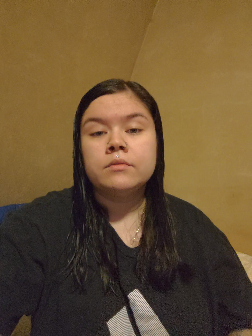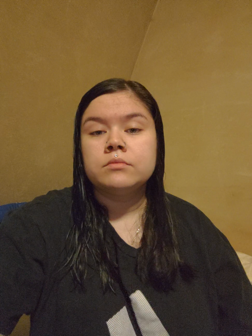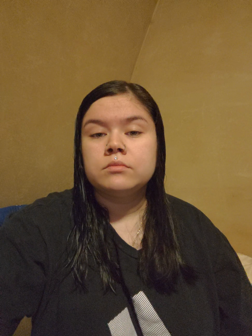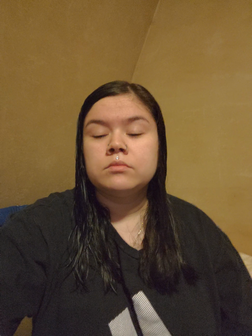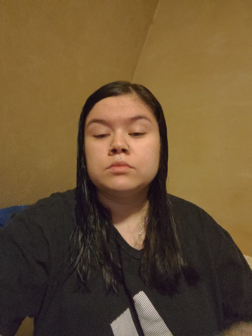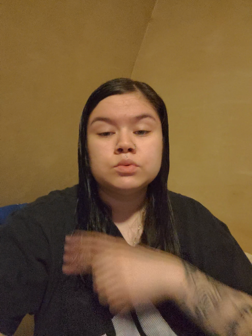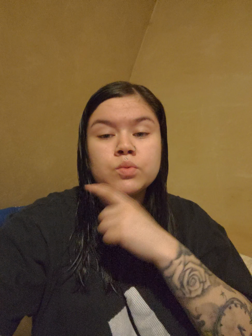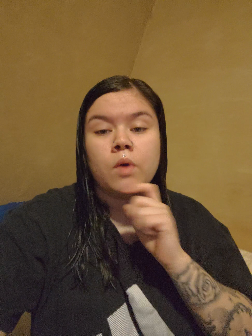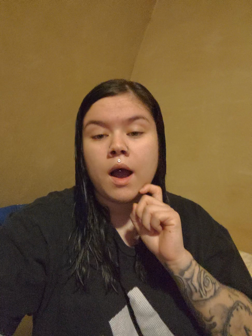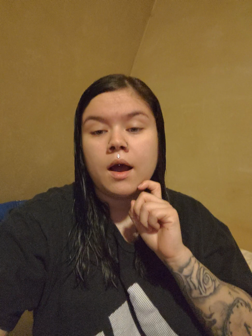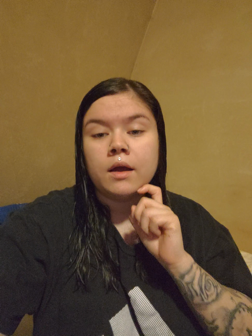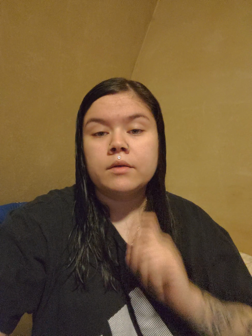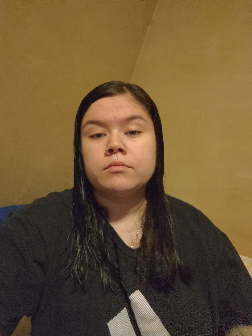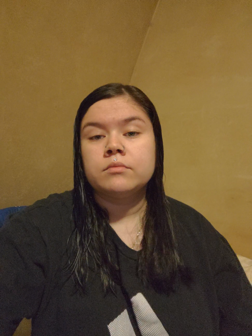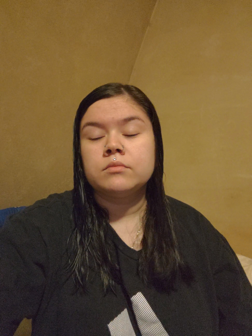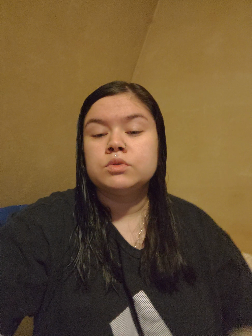dry